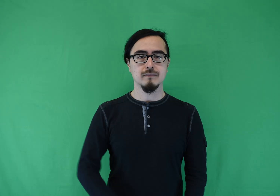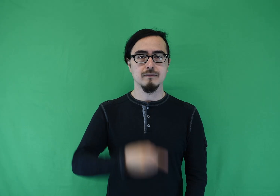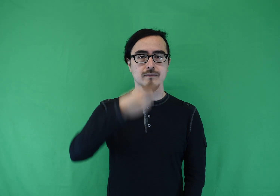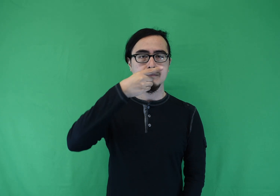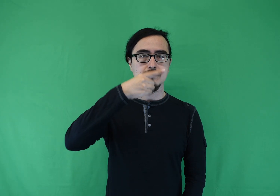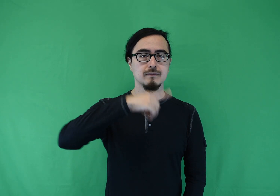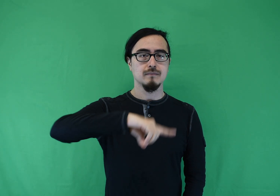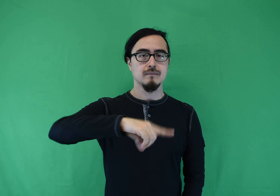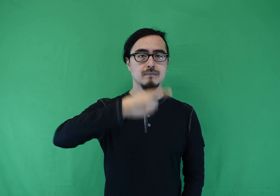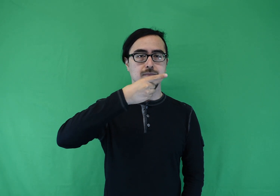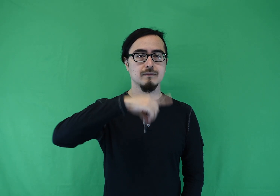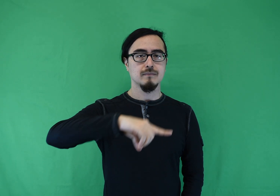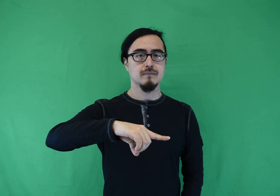diabetes